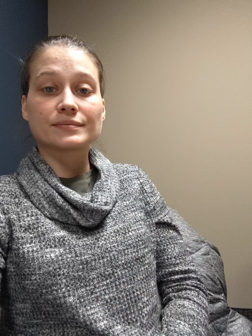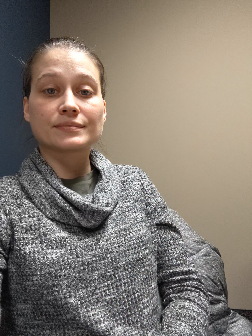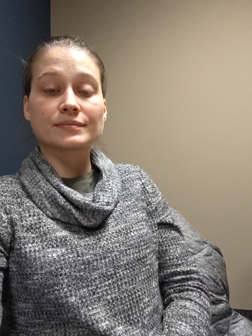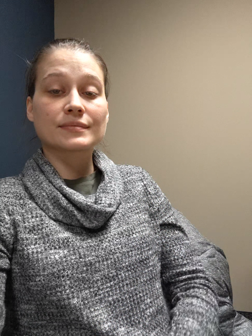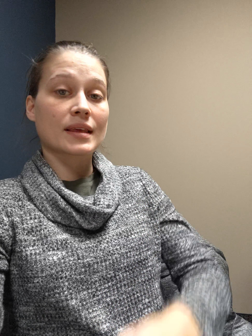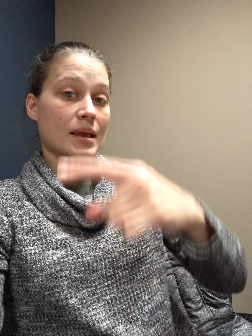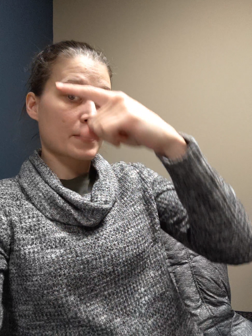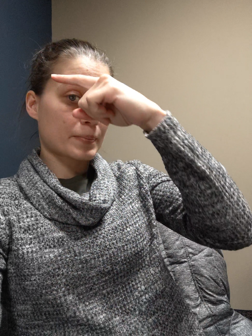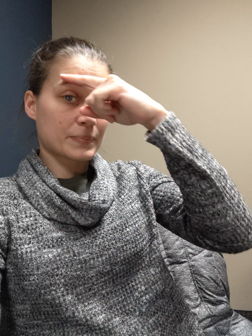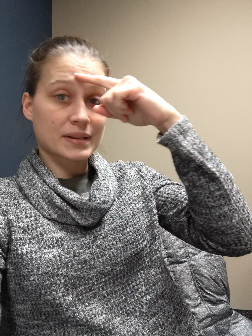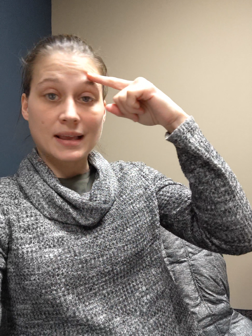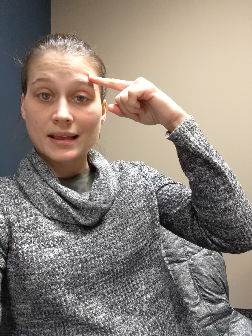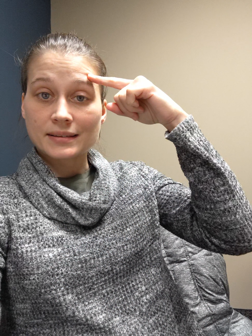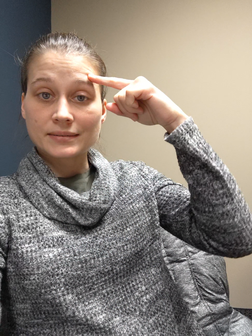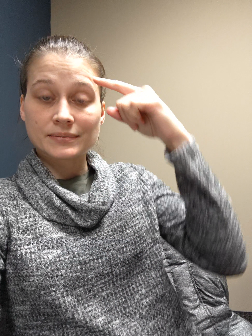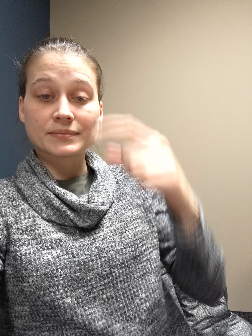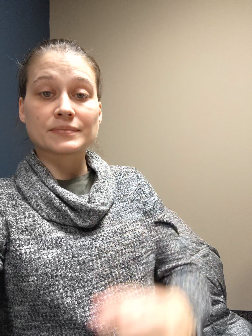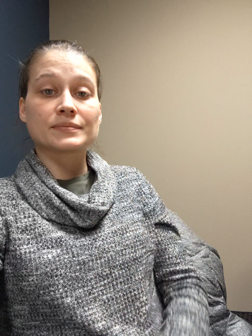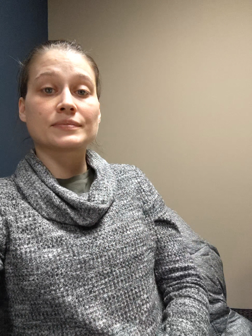black